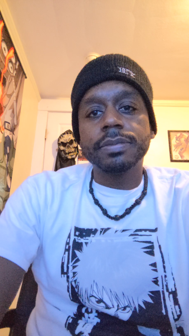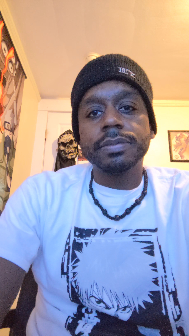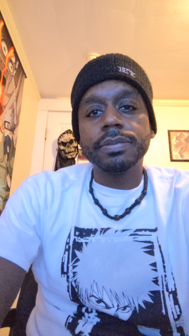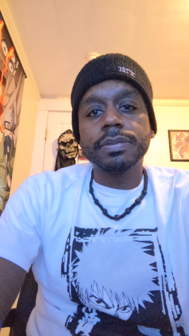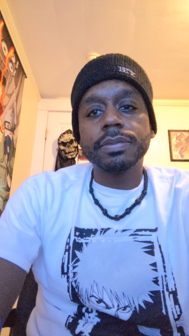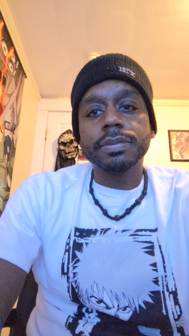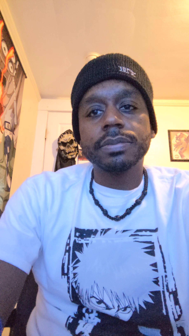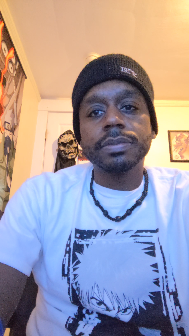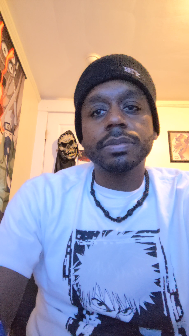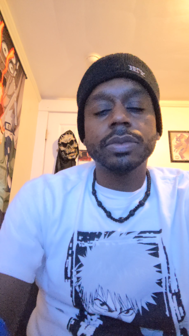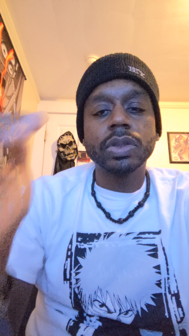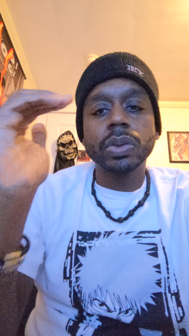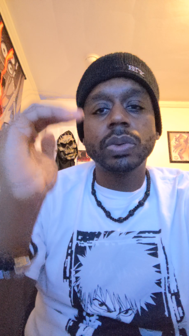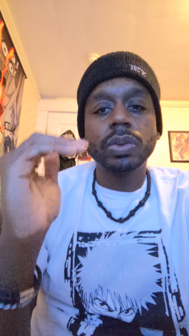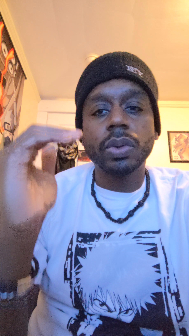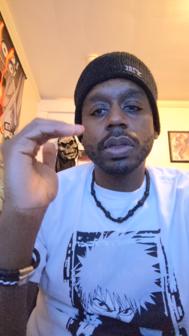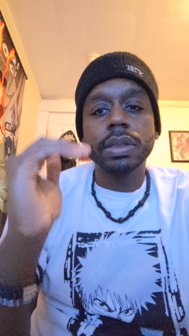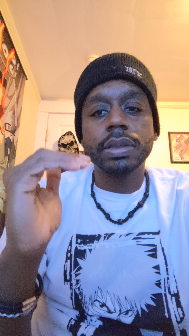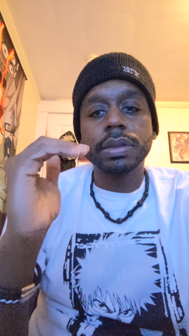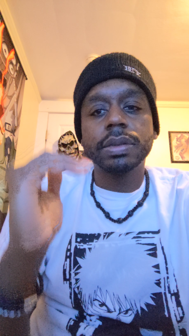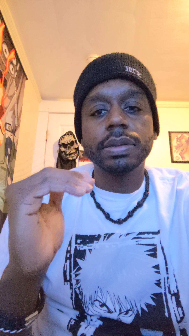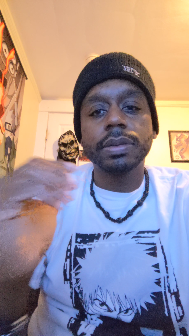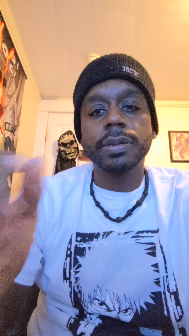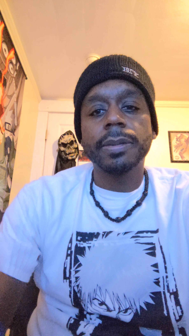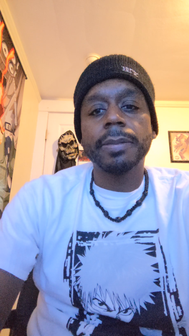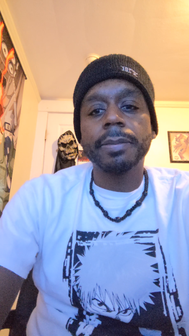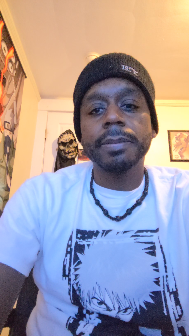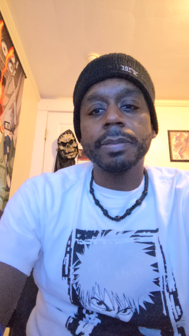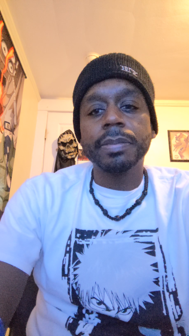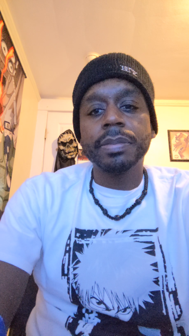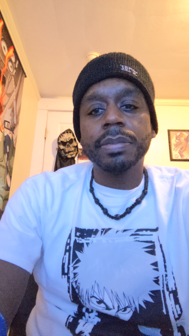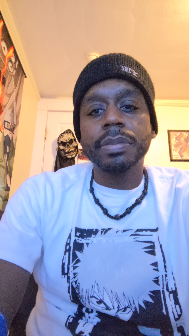short